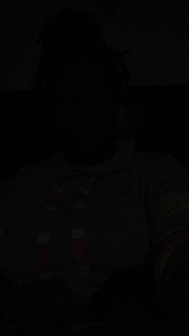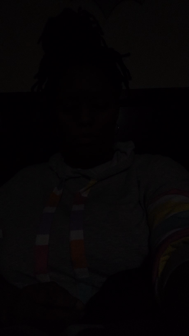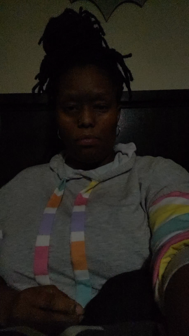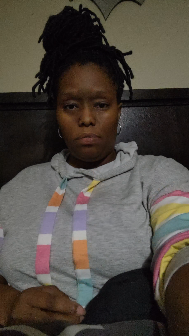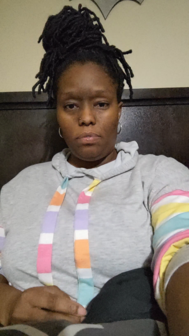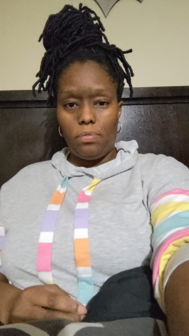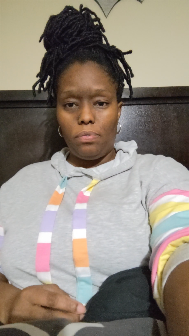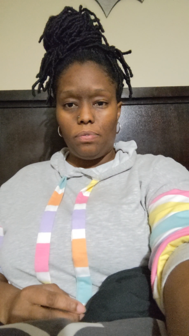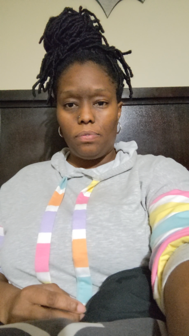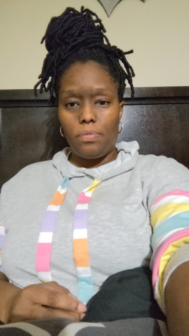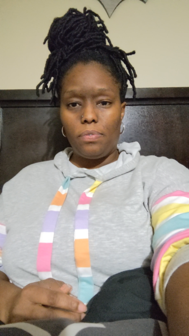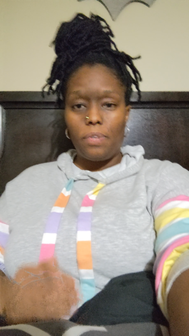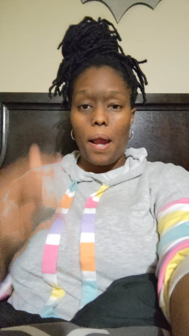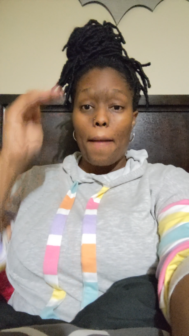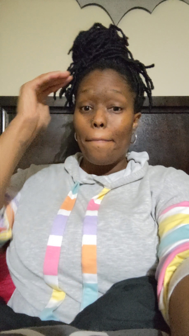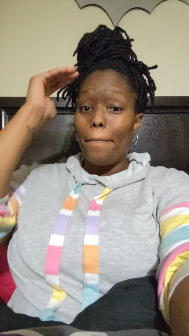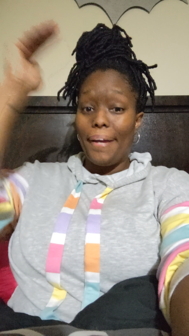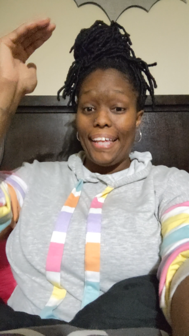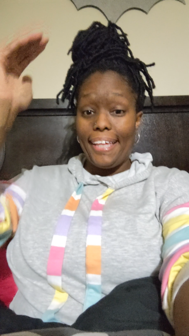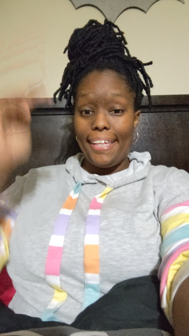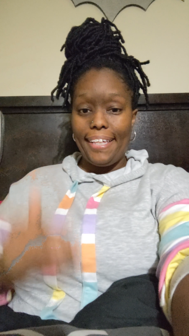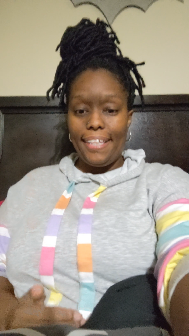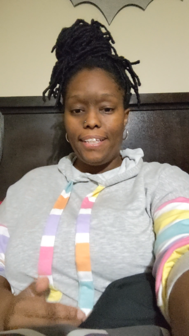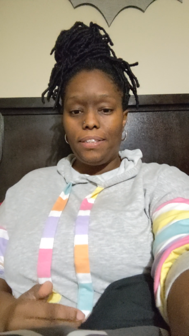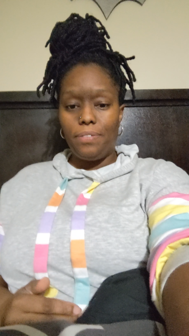big